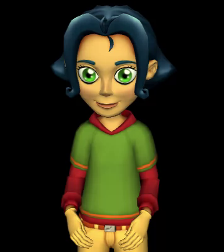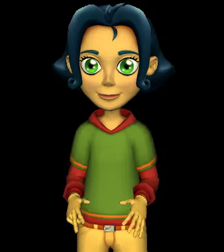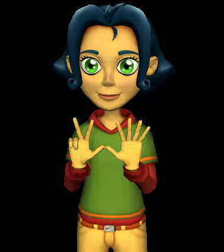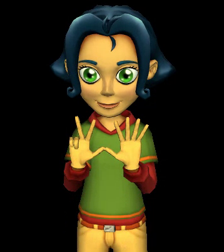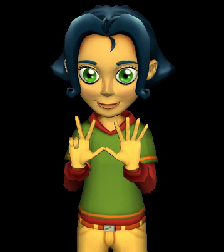8